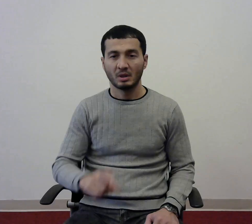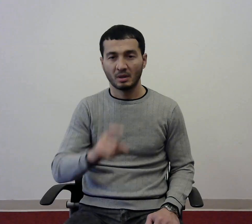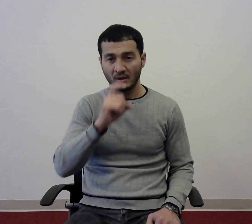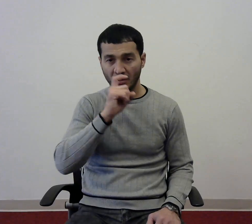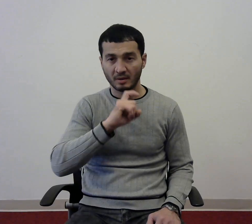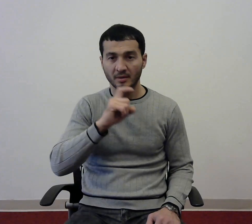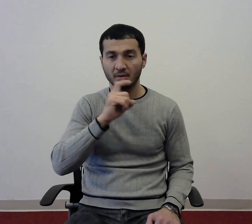dondurma